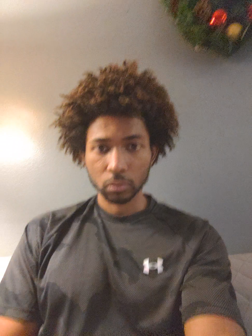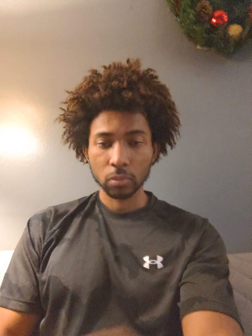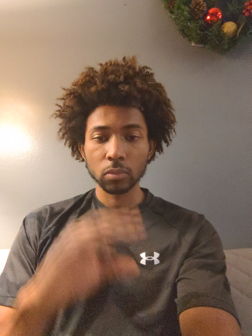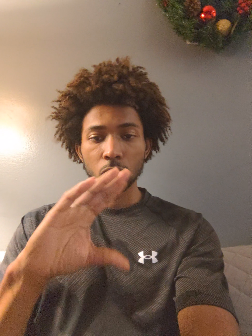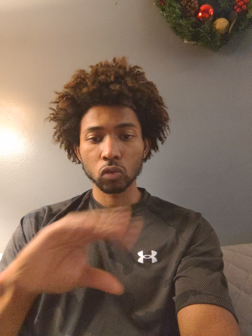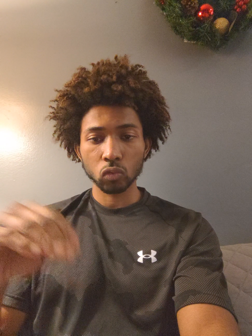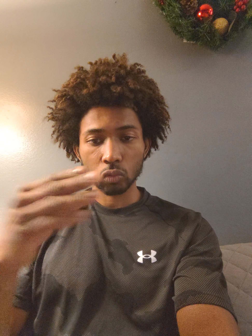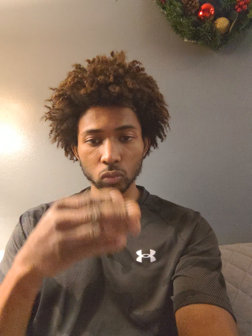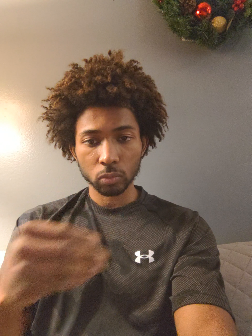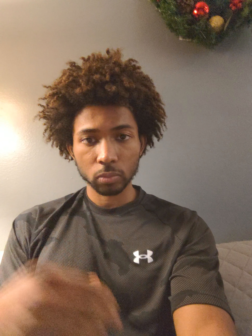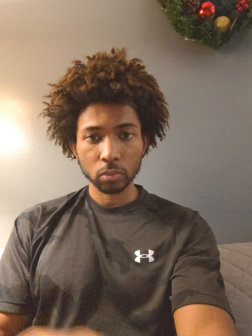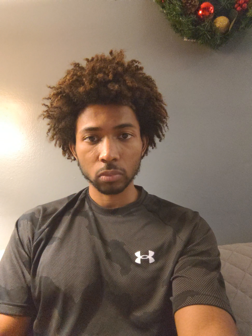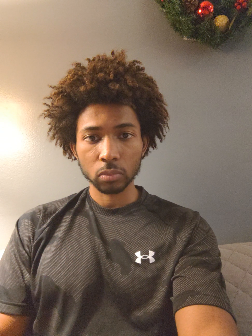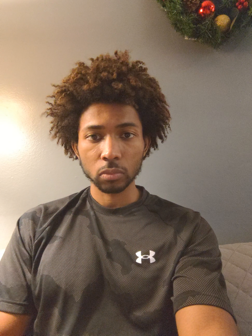story